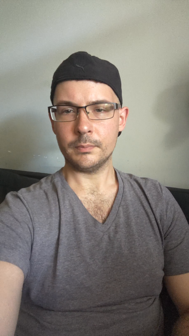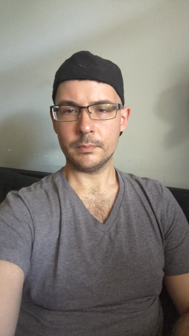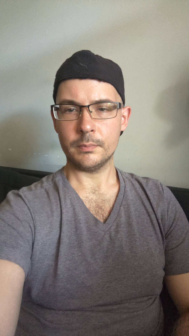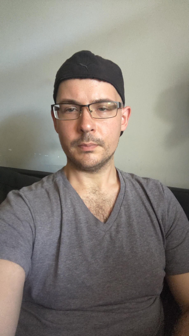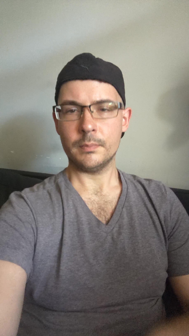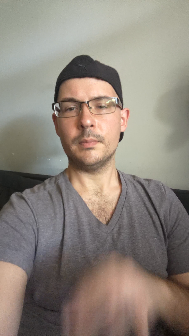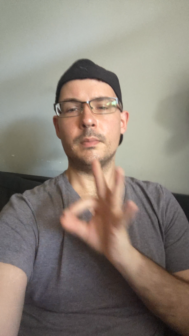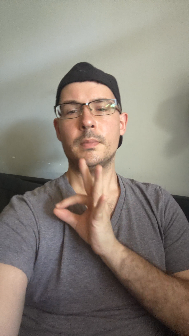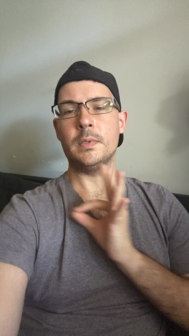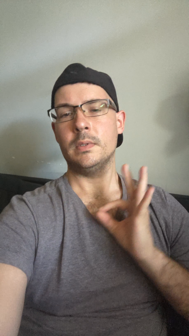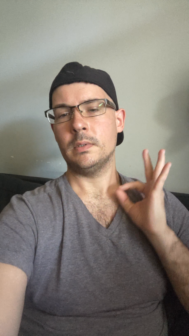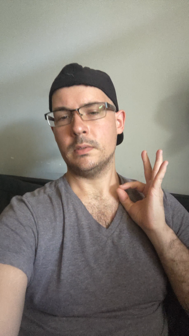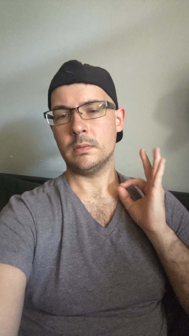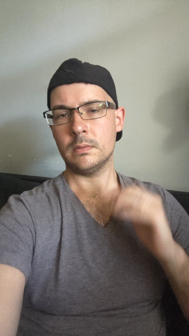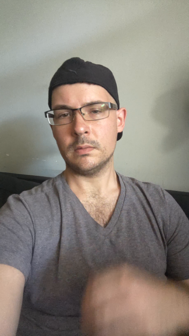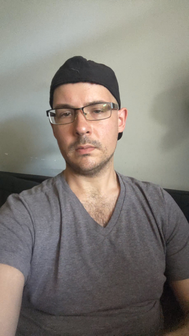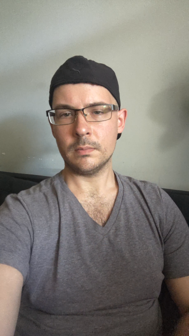beads